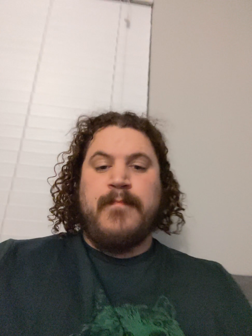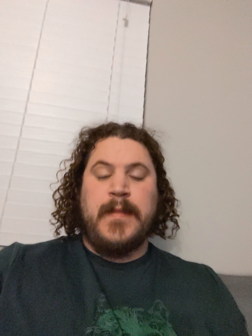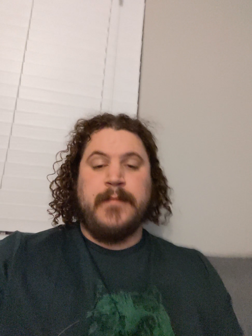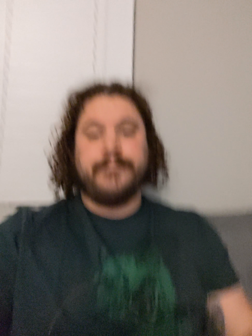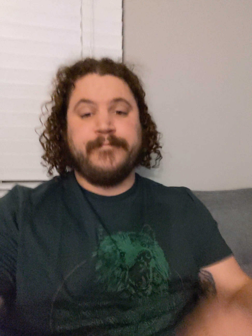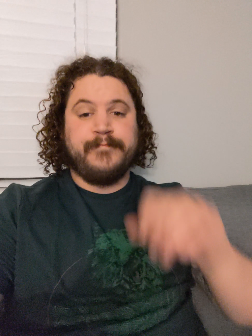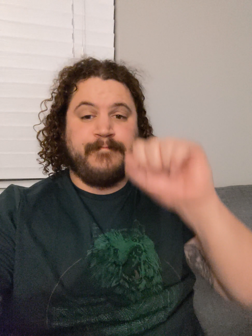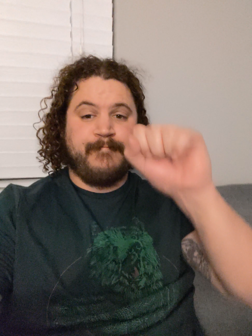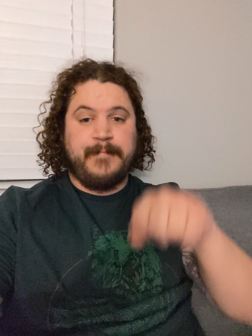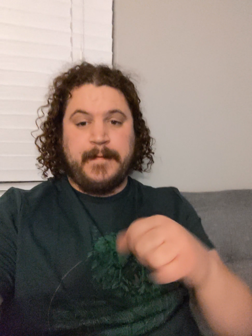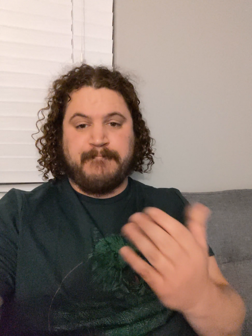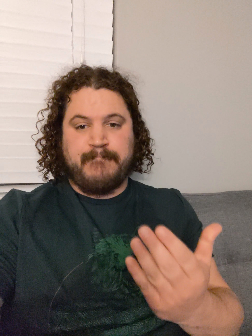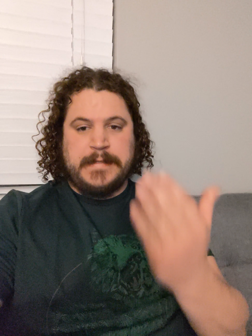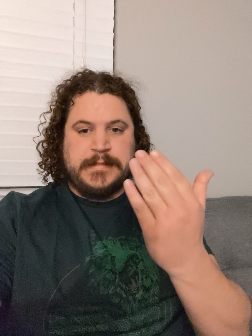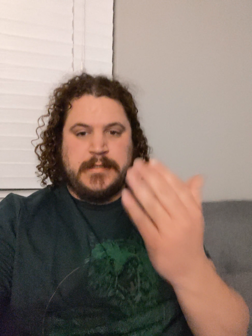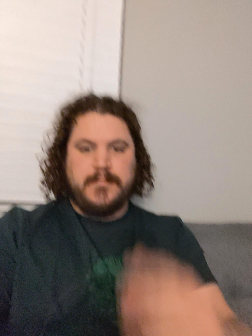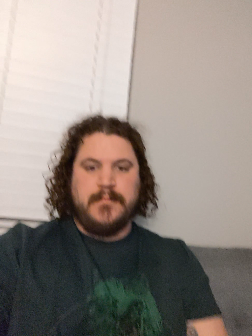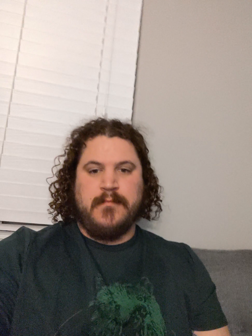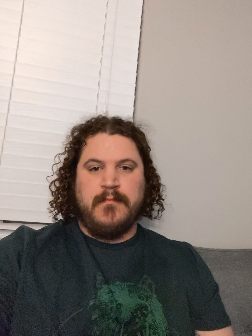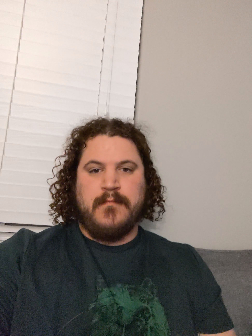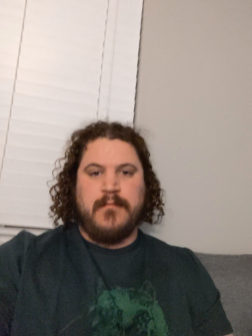mitten